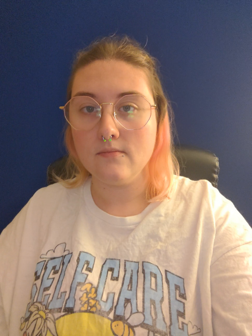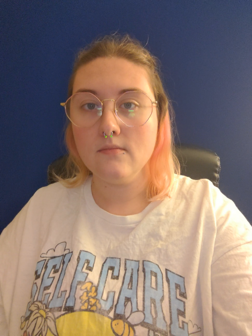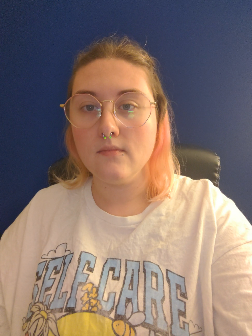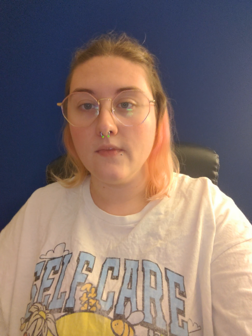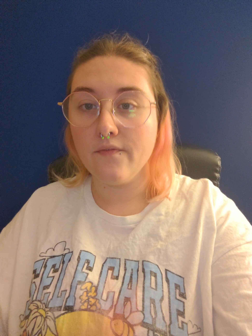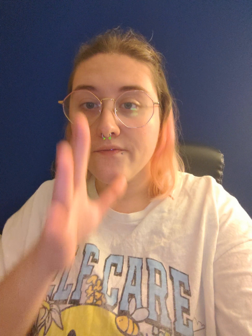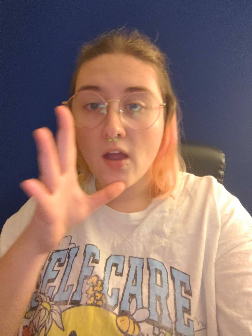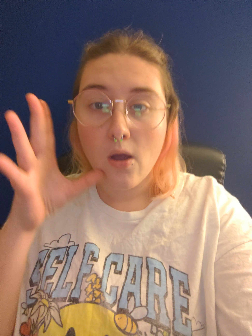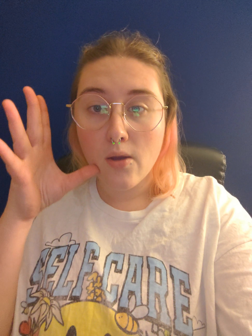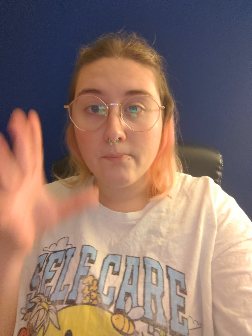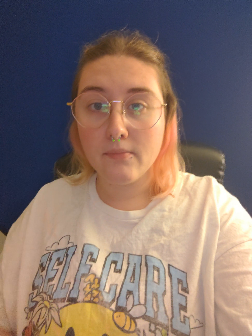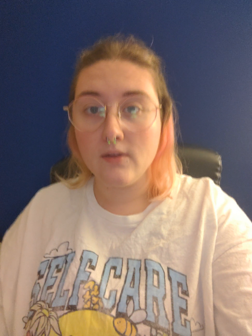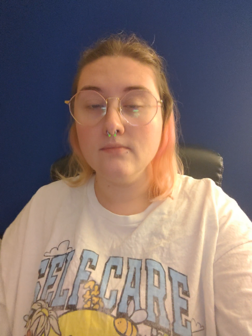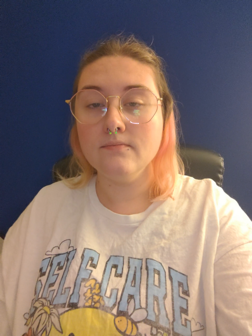farm